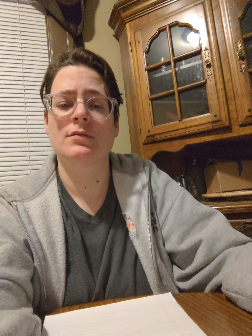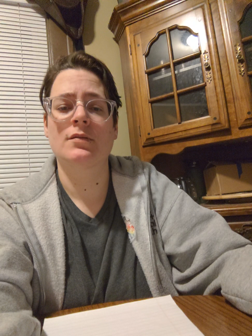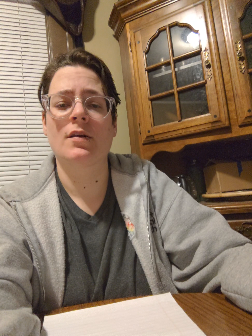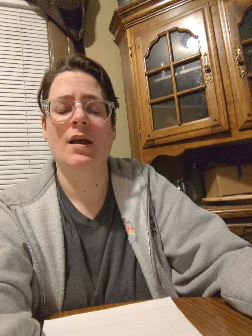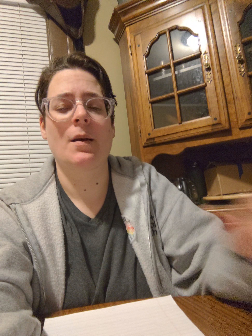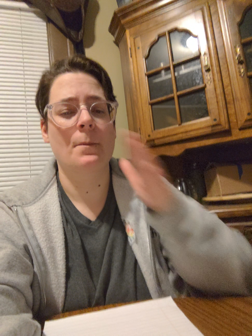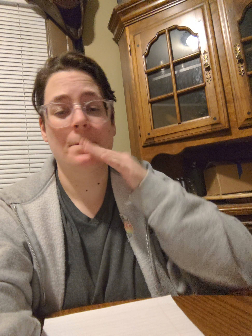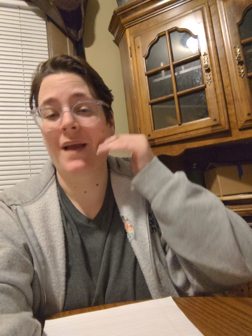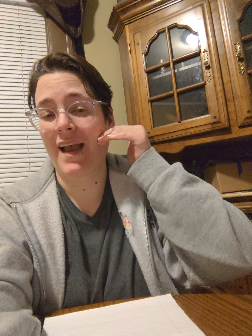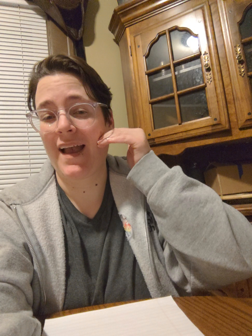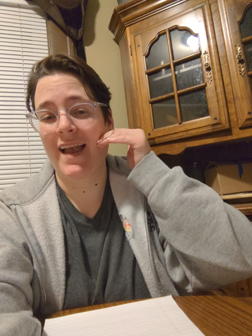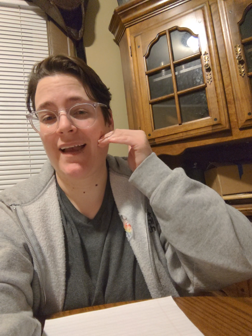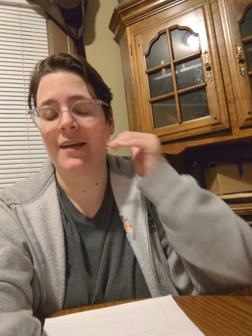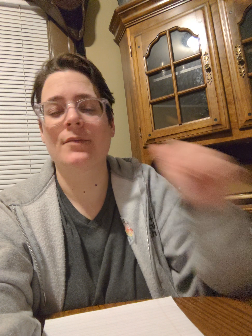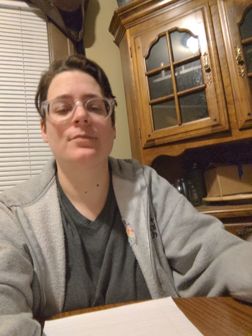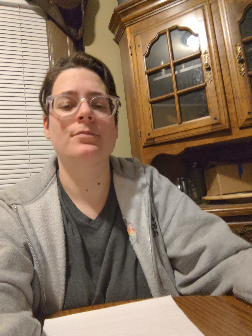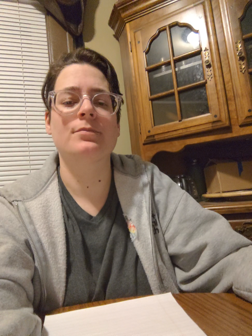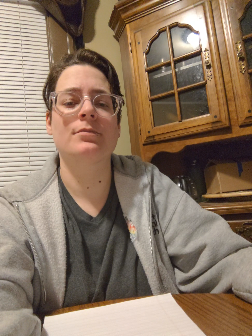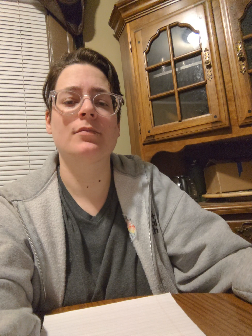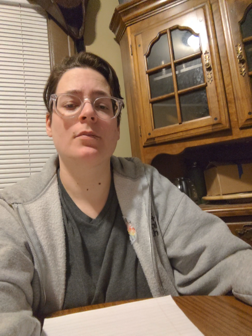smile